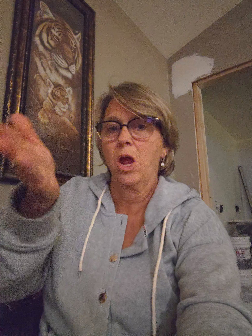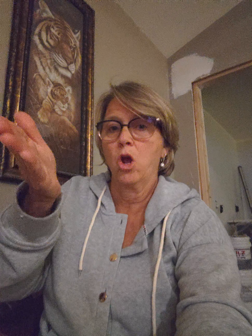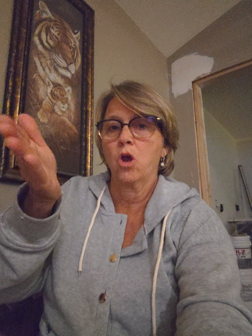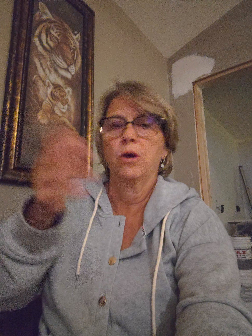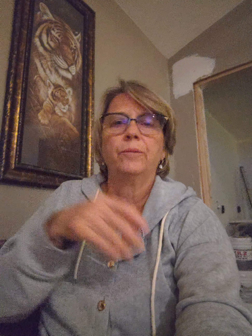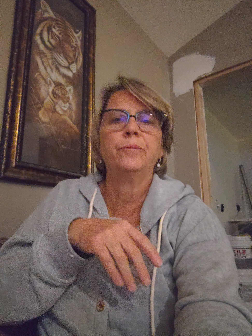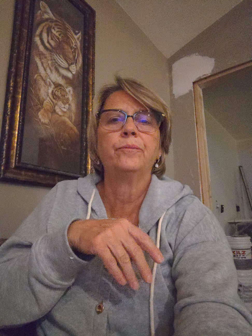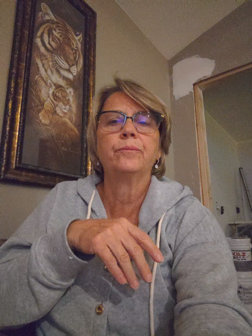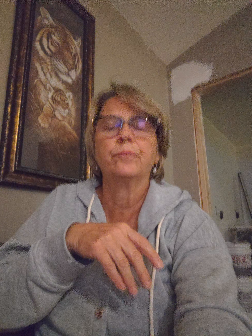there